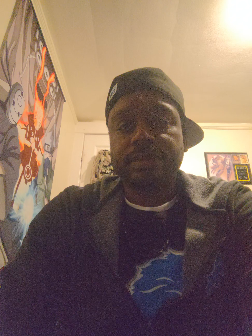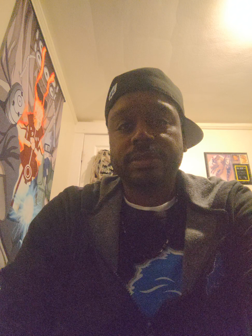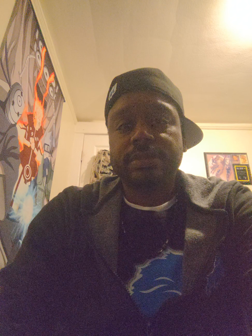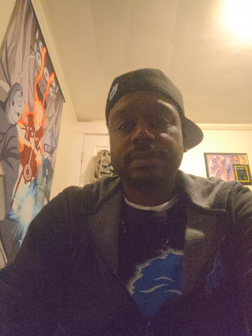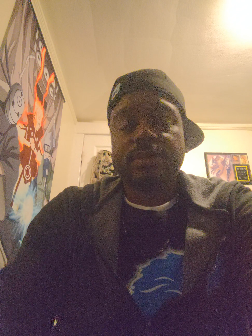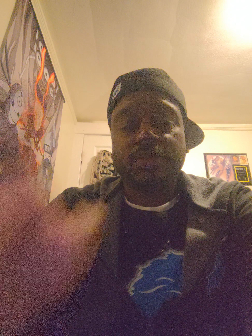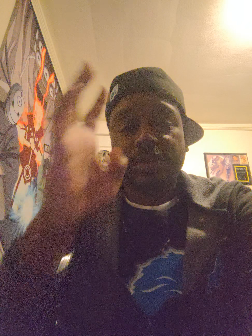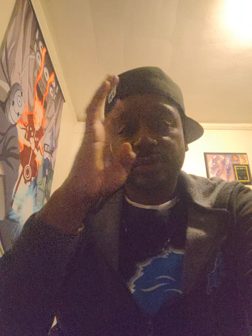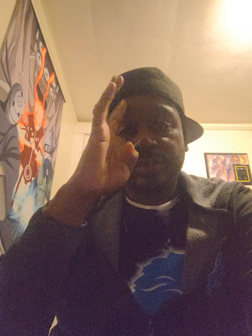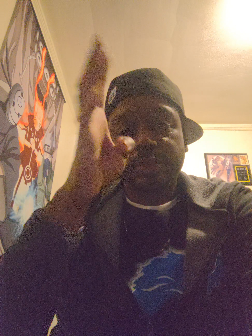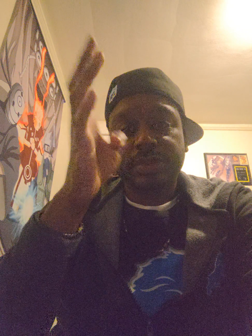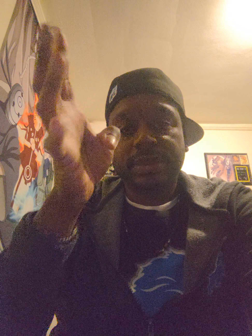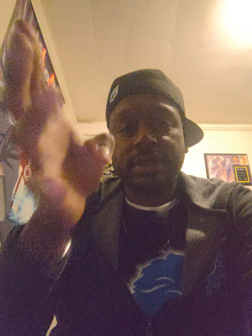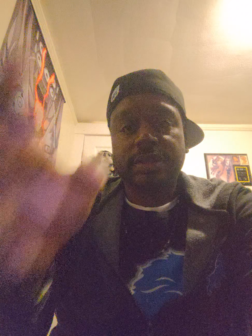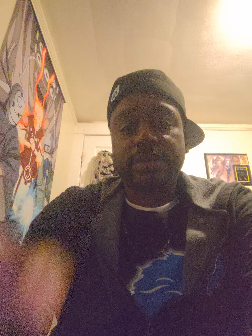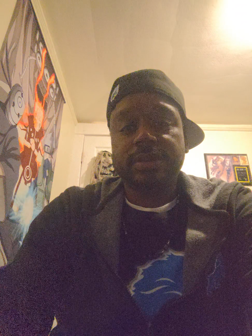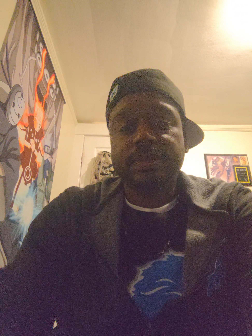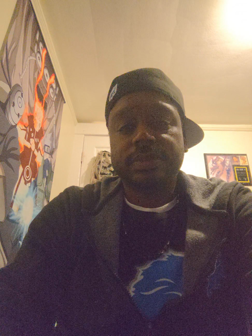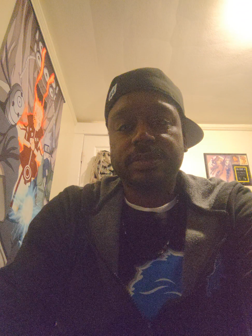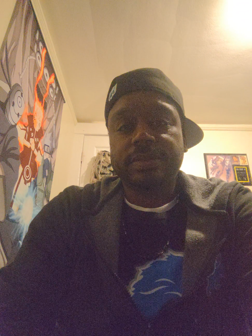pretend